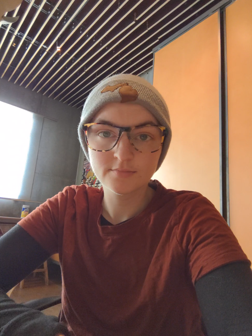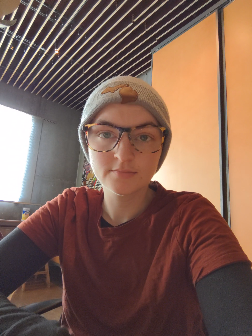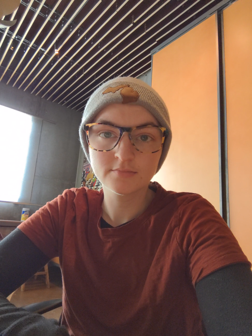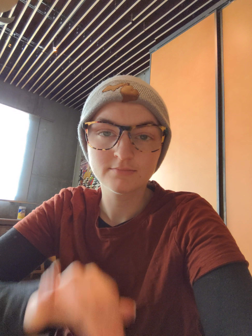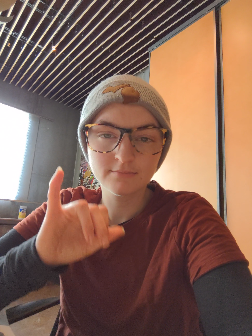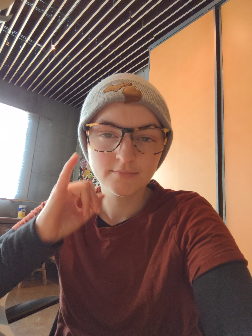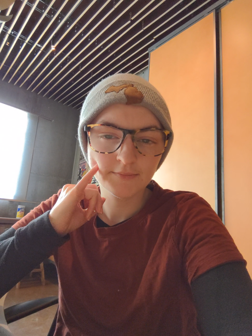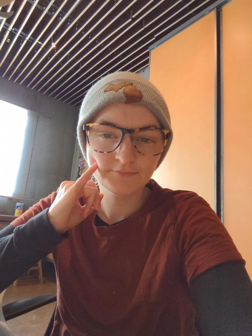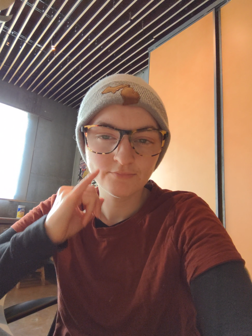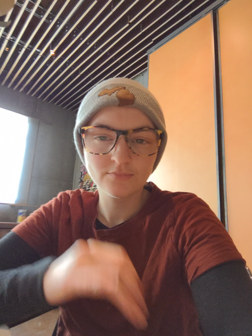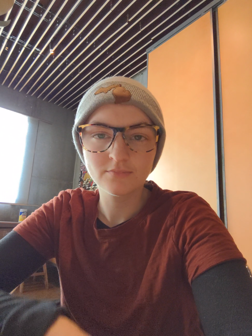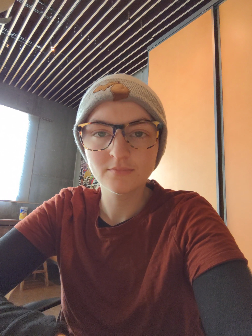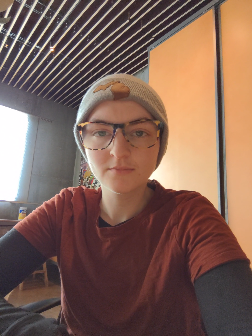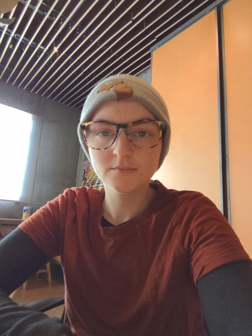if